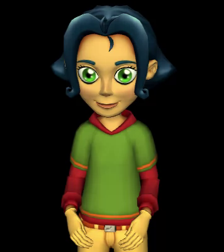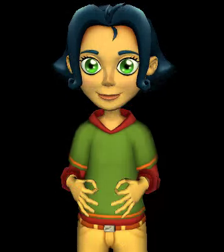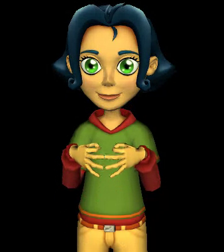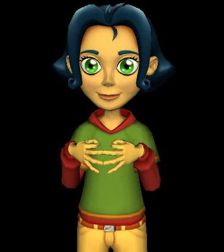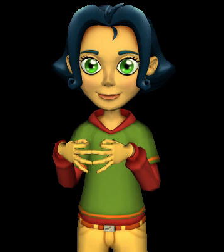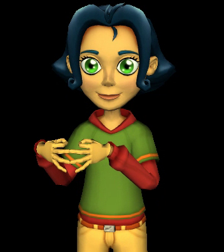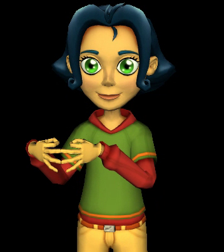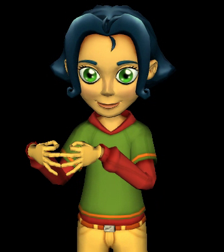مجتهد